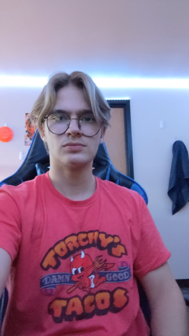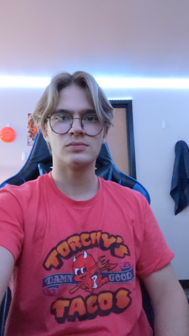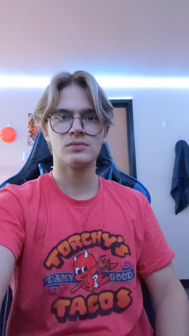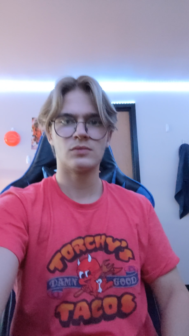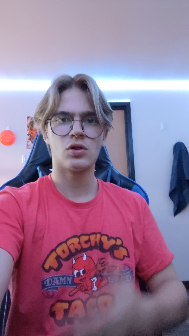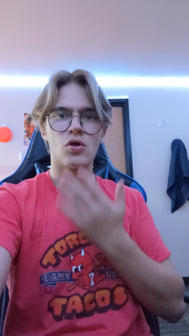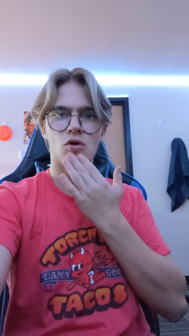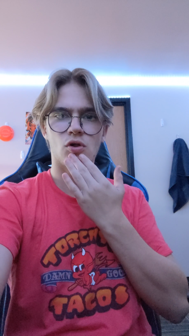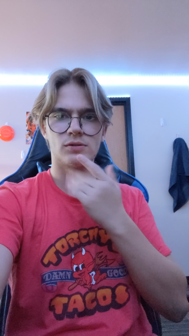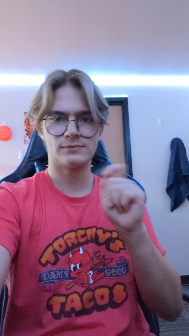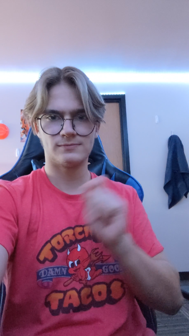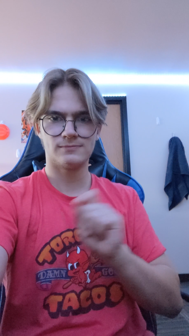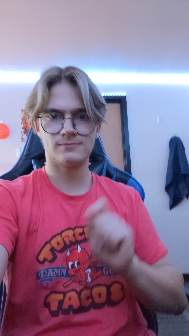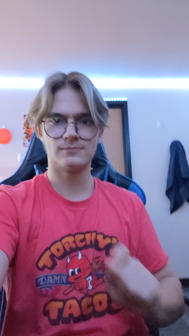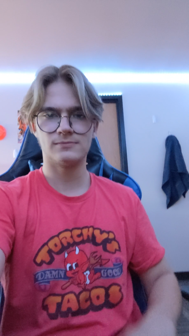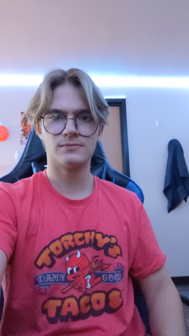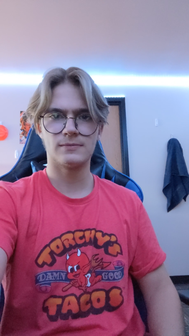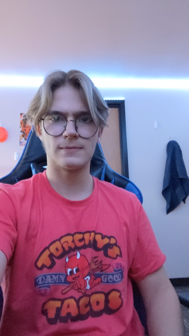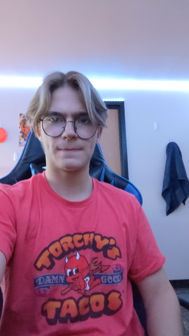crayon